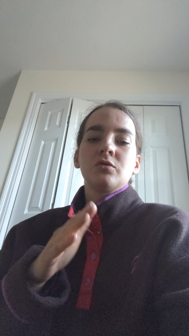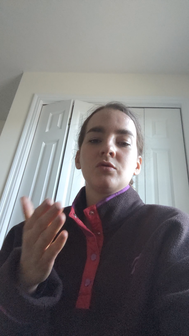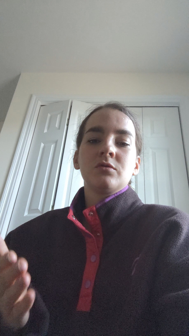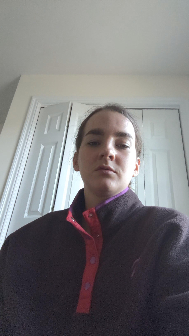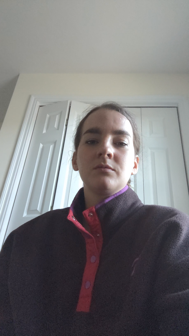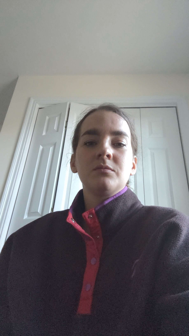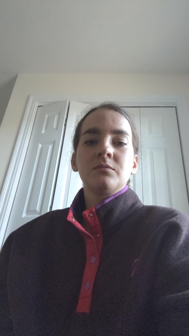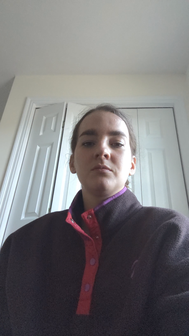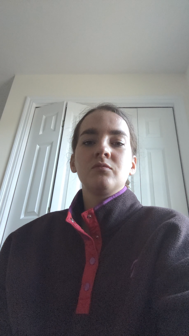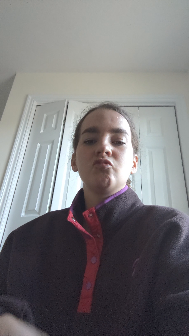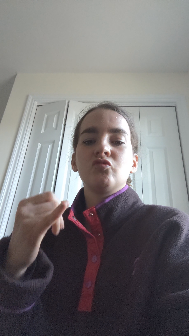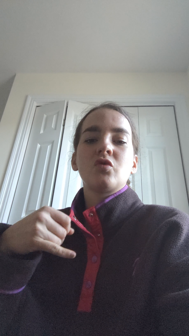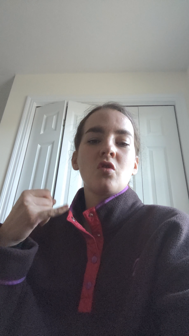draw